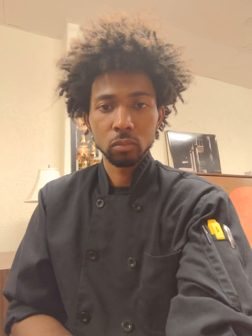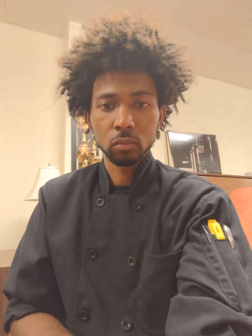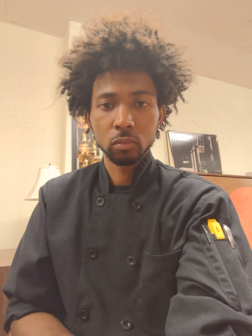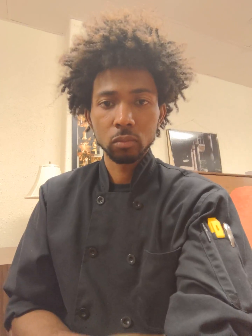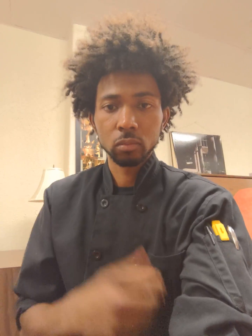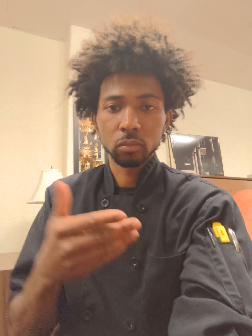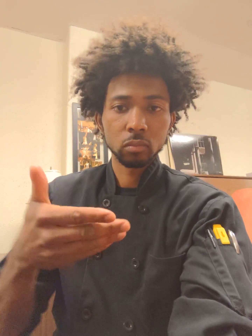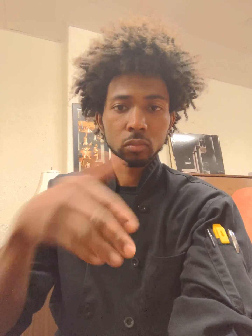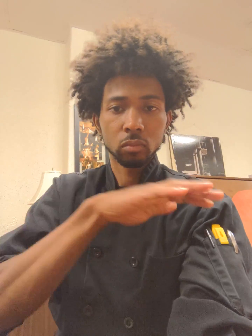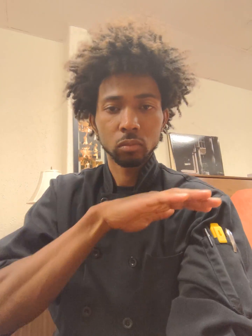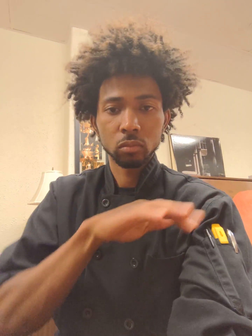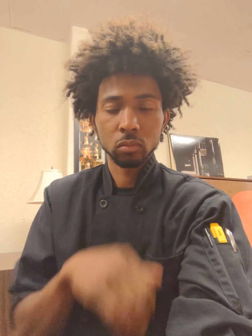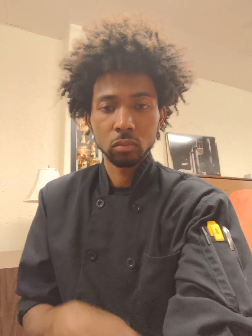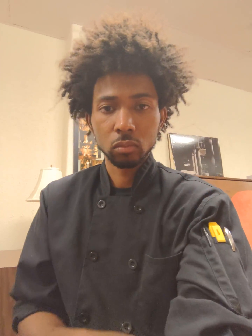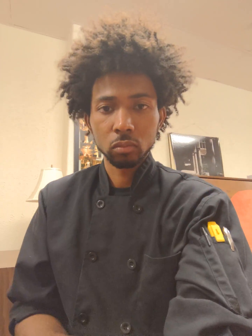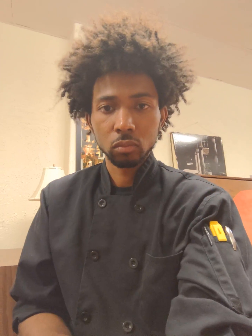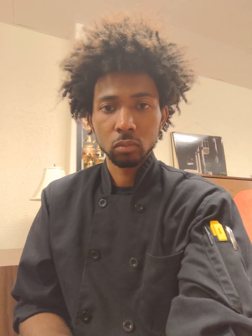cover